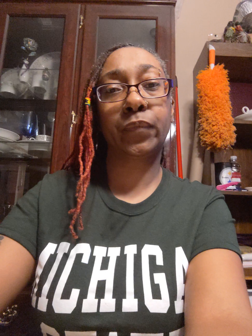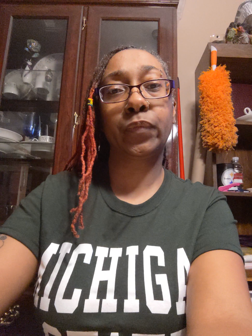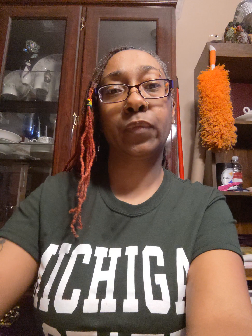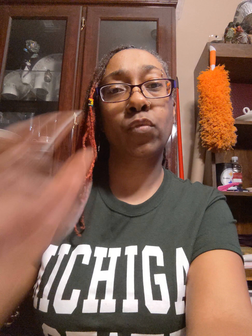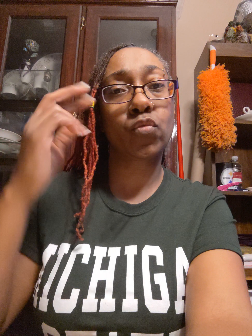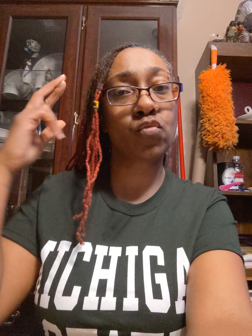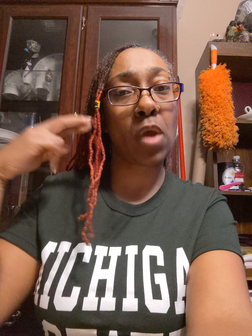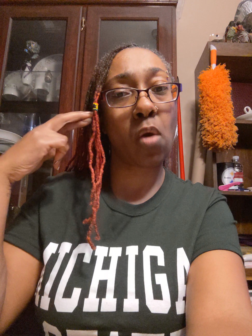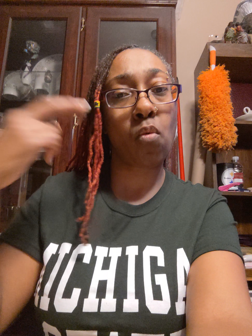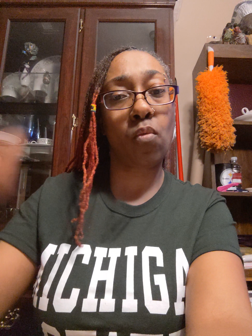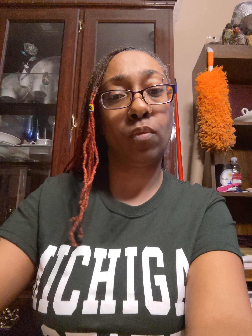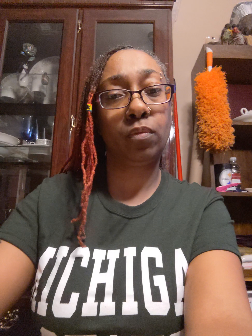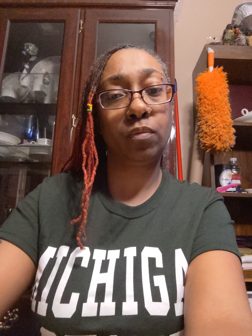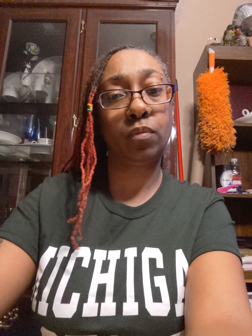radio